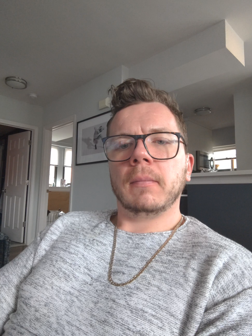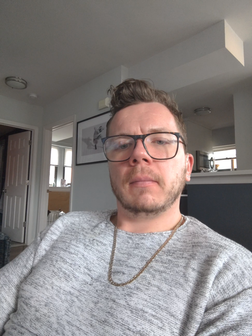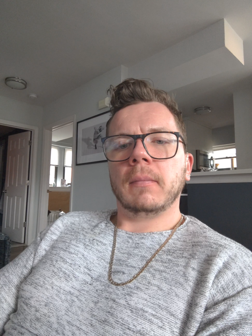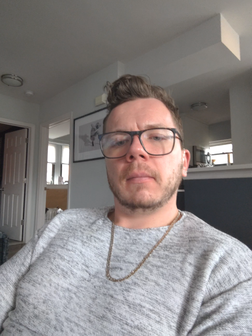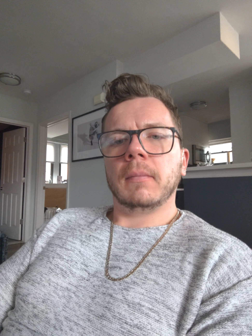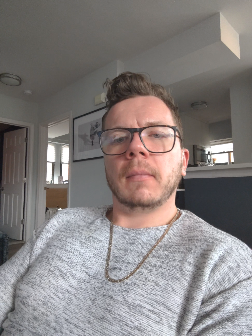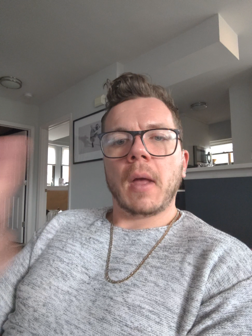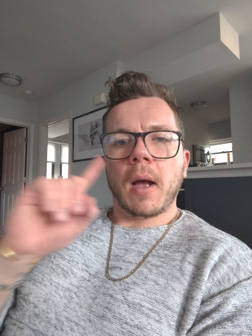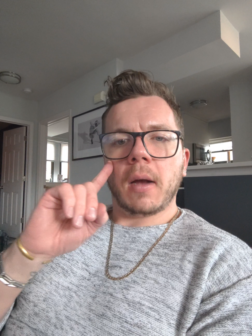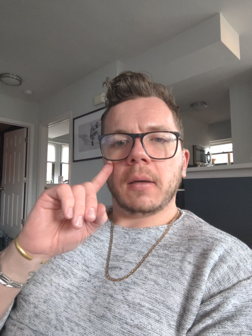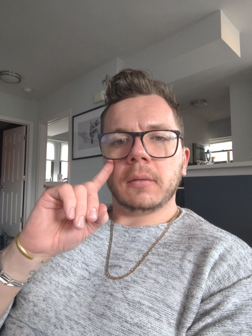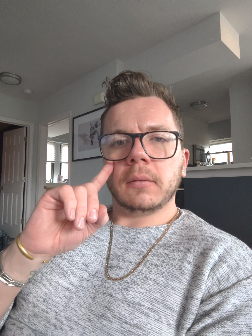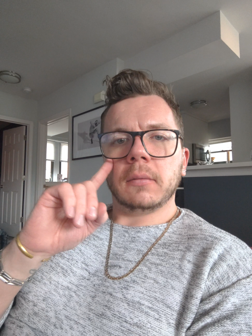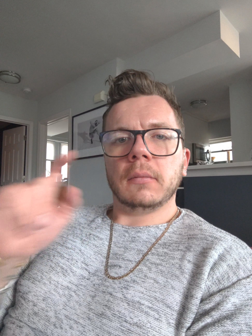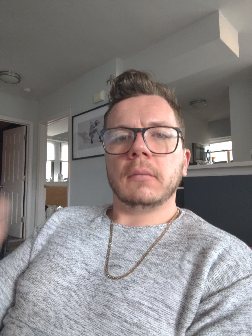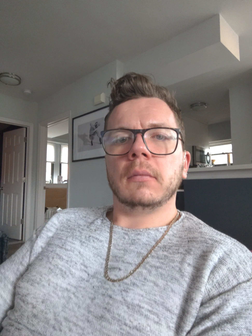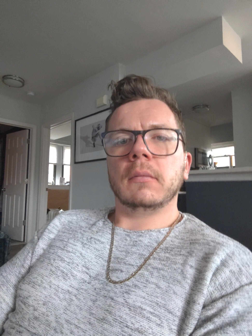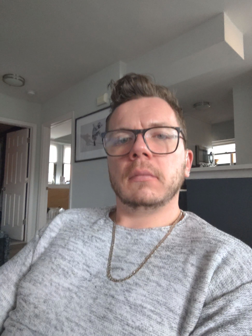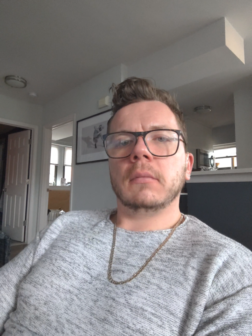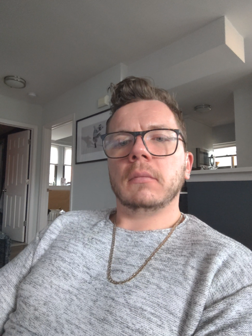eye